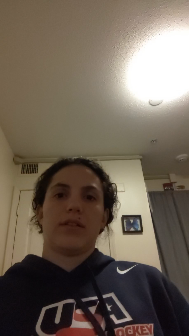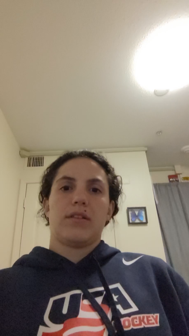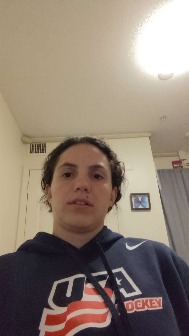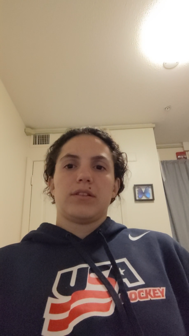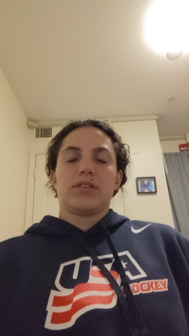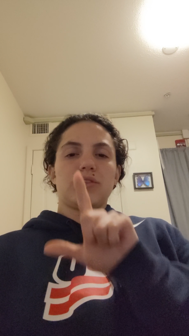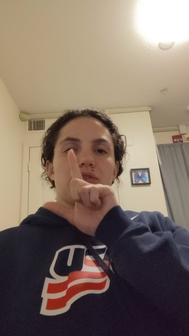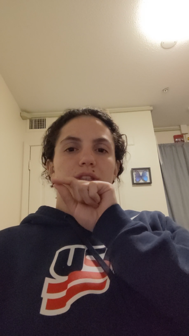chicken